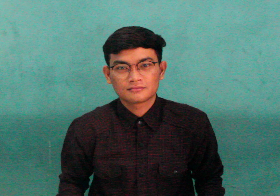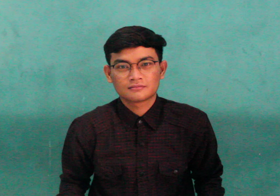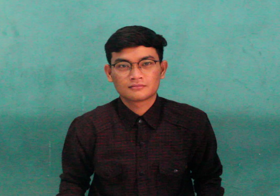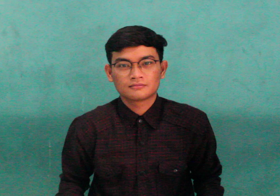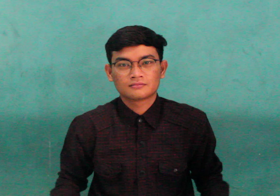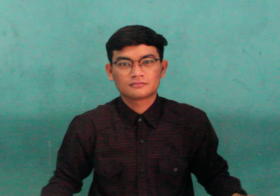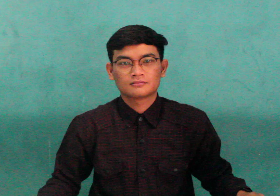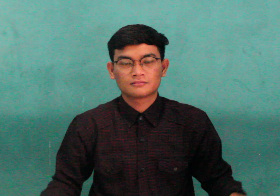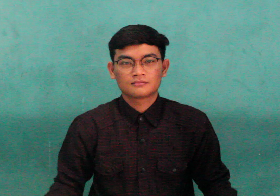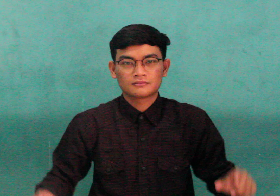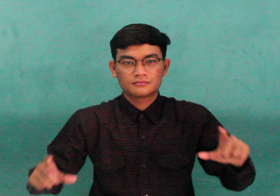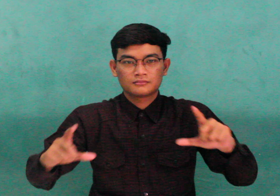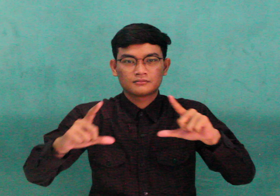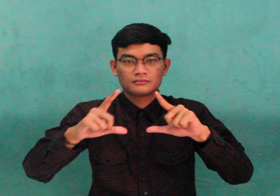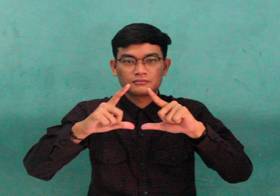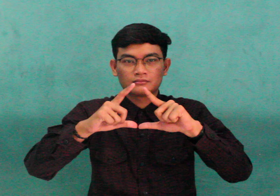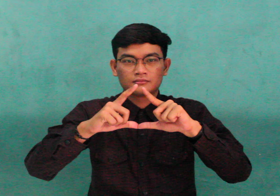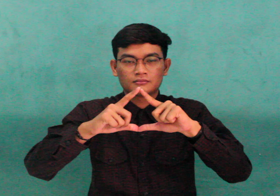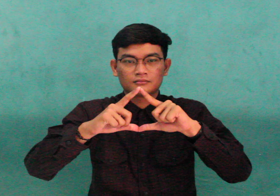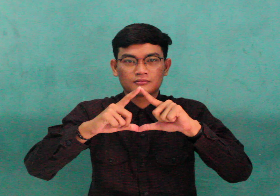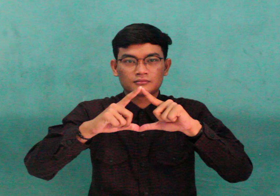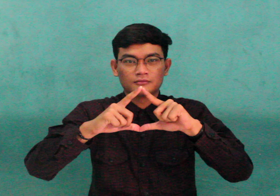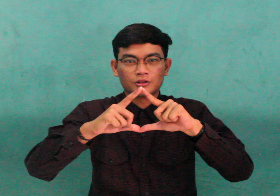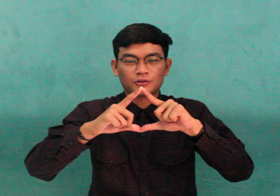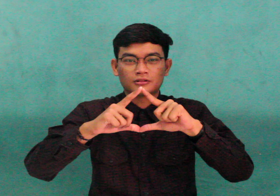A